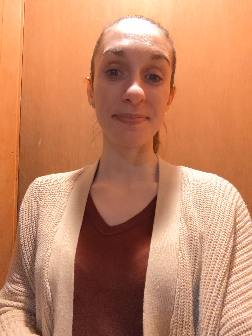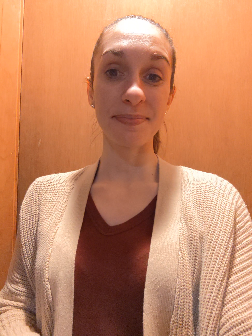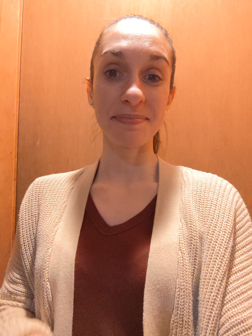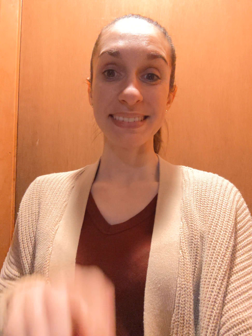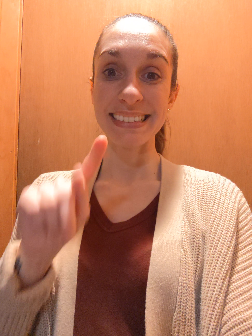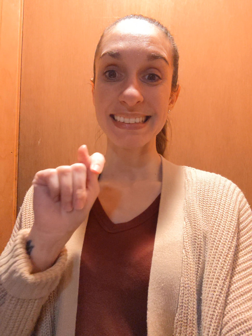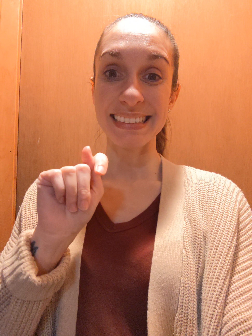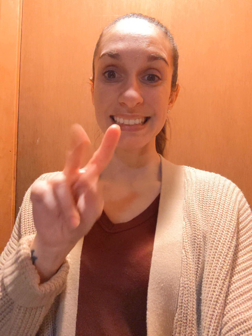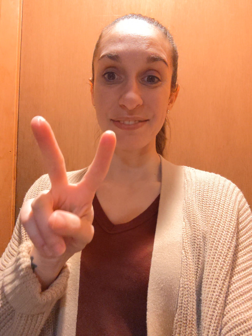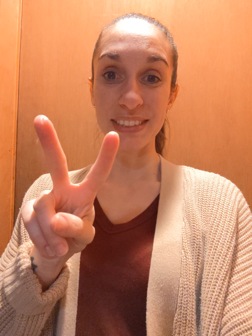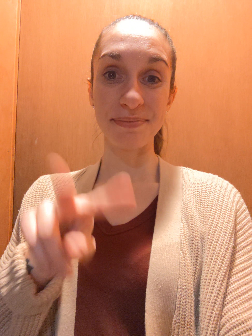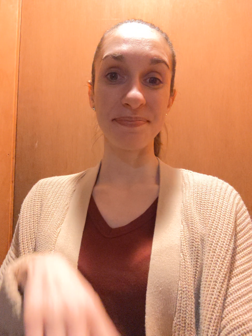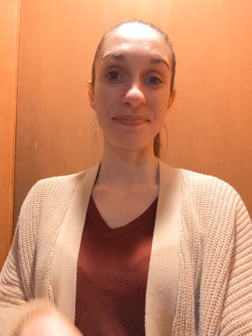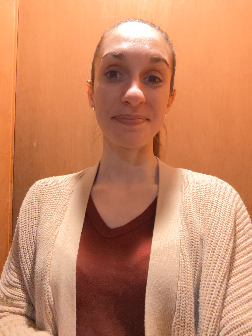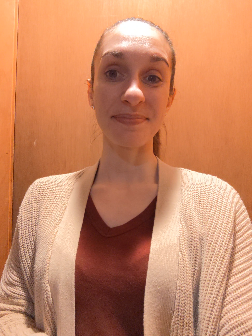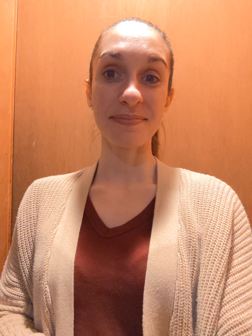TV